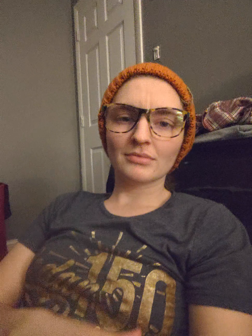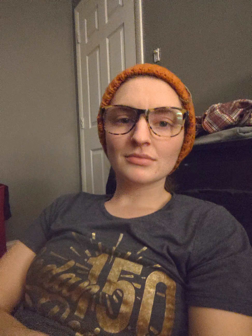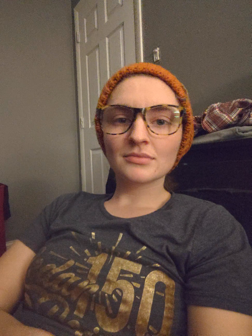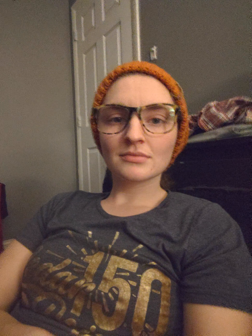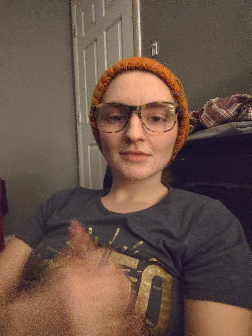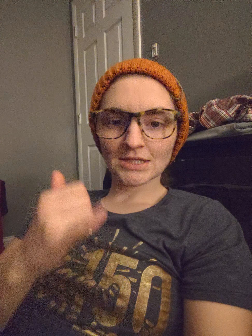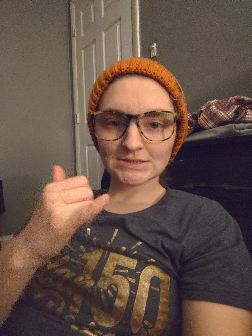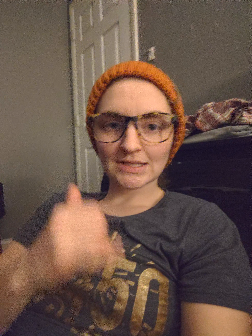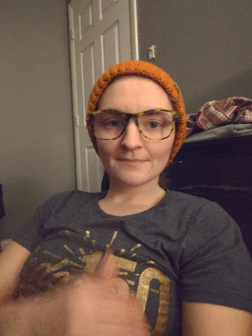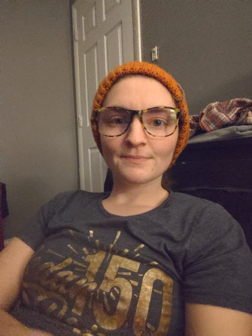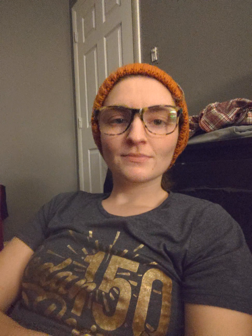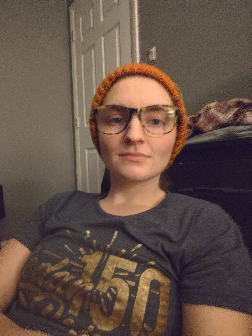yellow